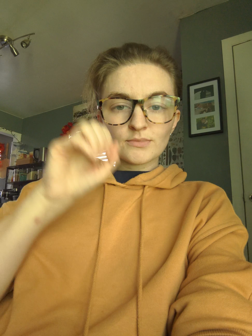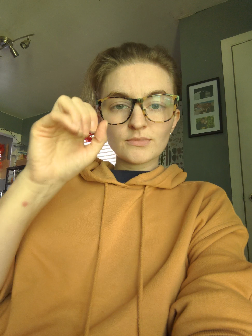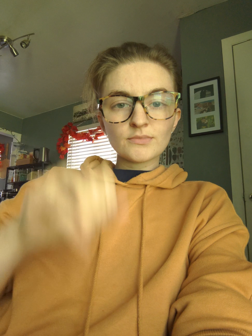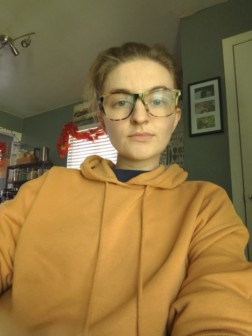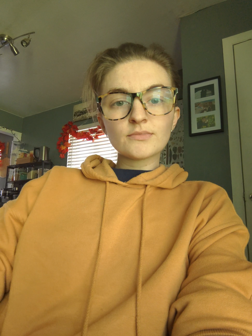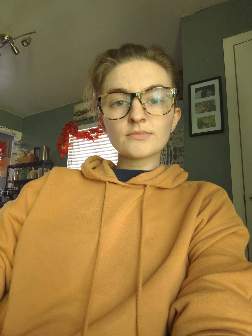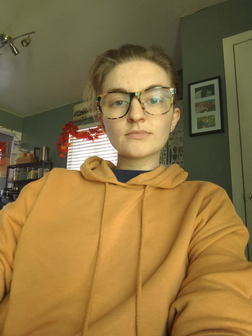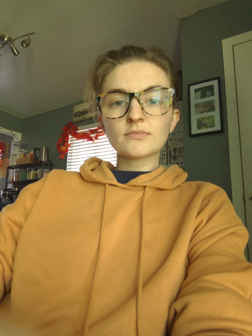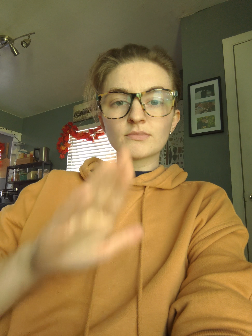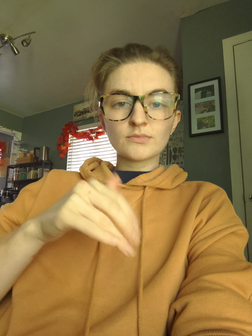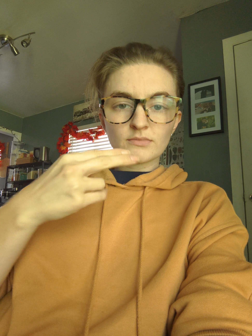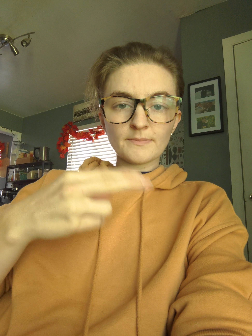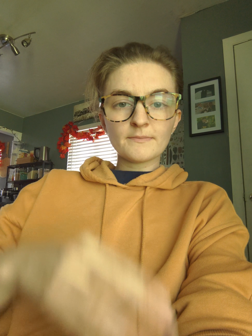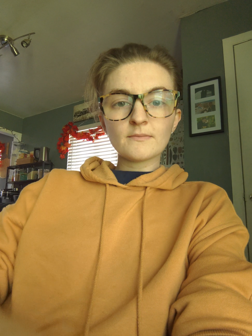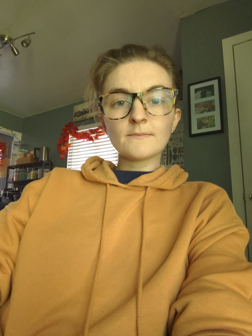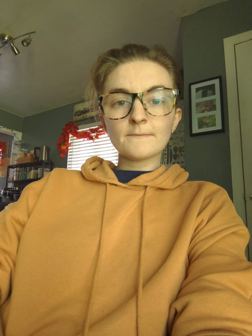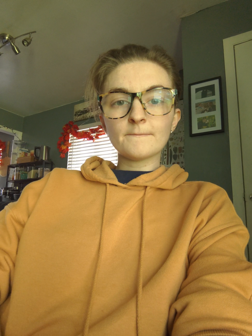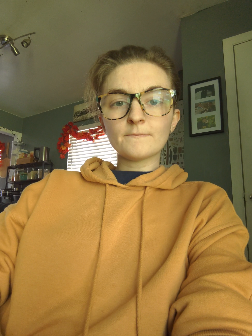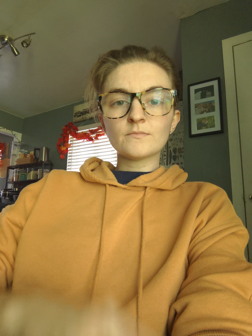pet's name